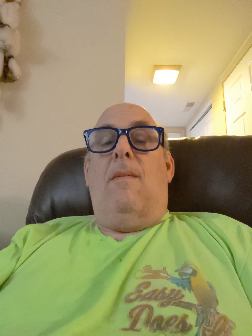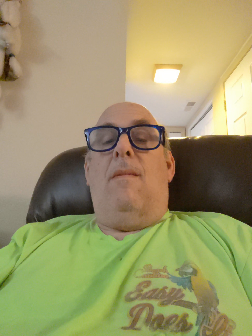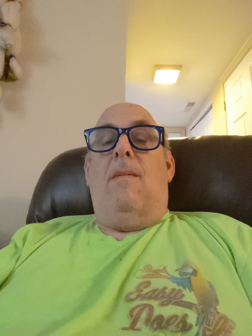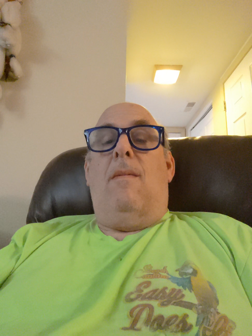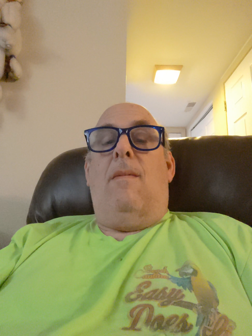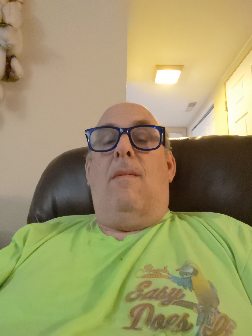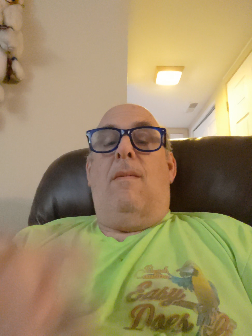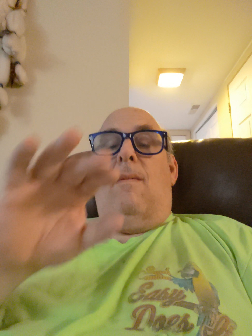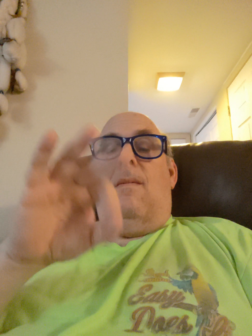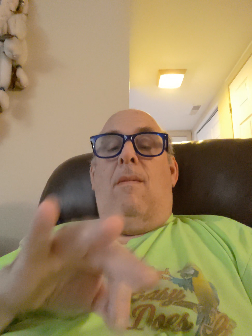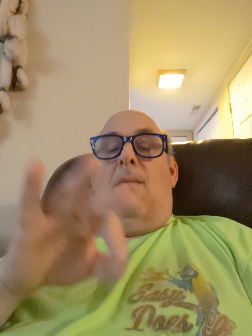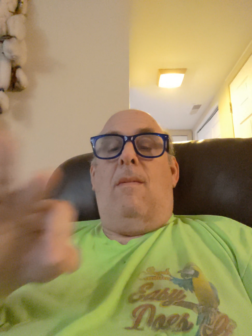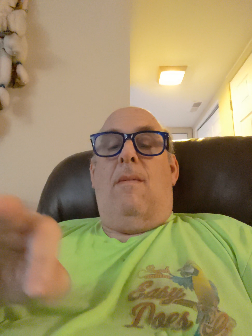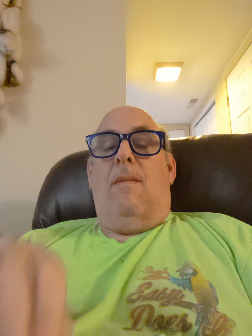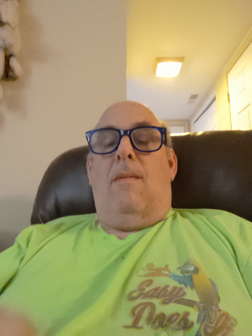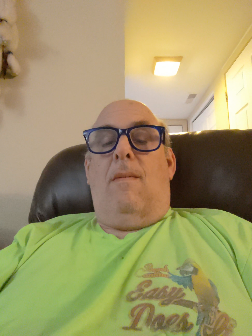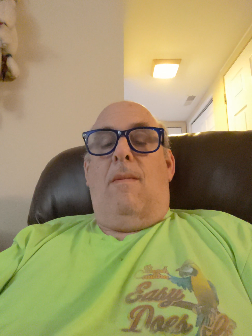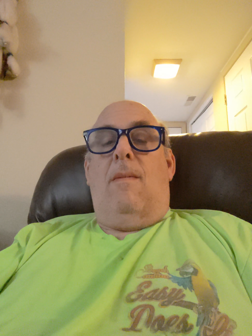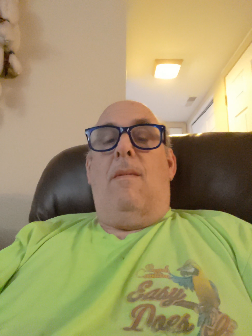french fries